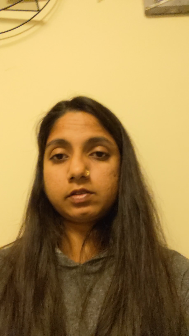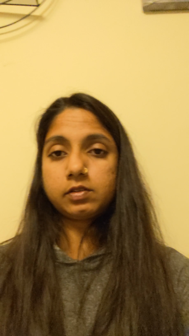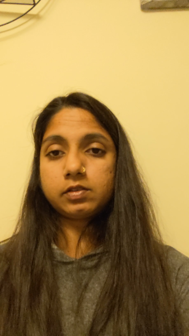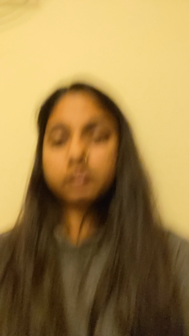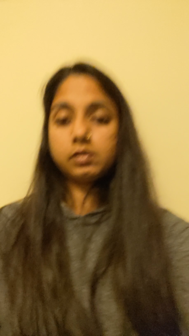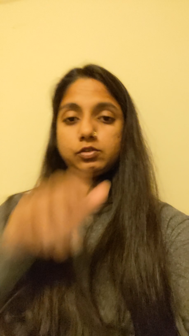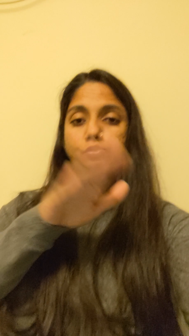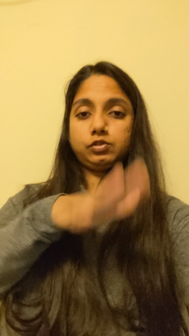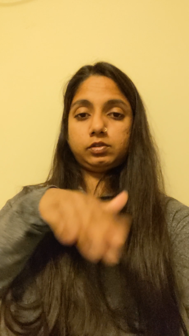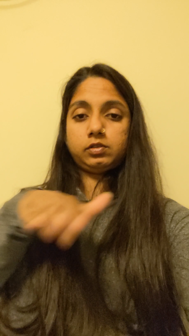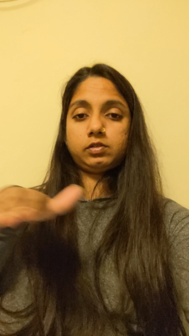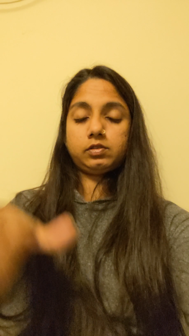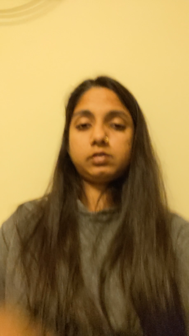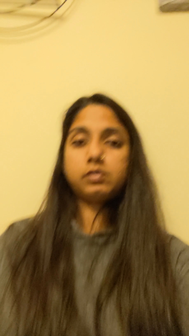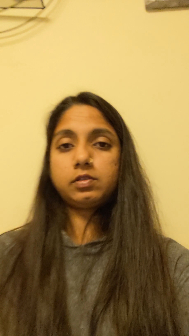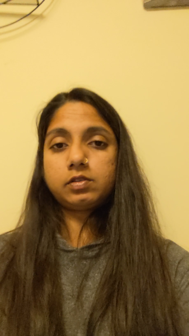children